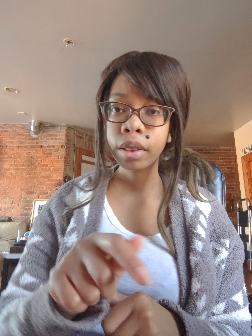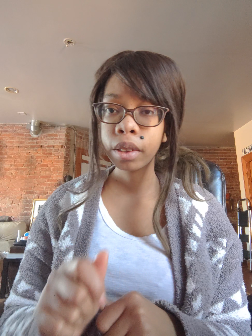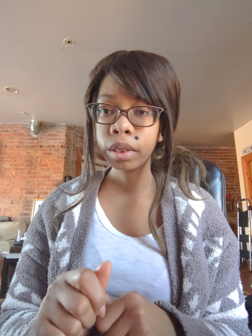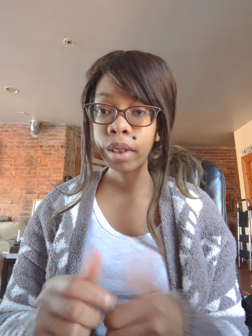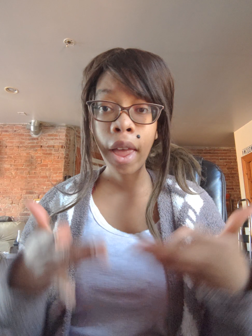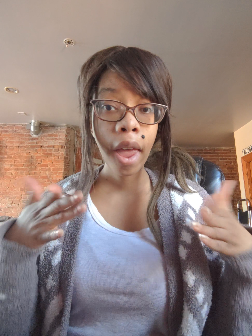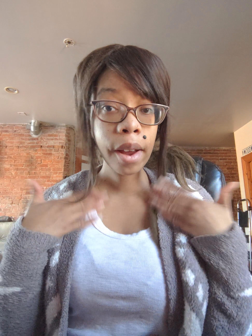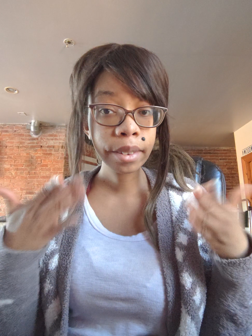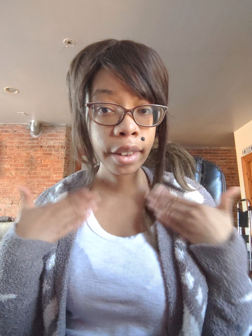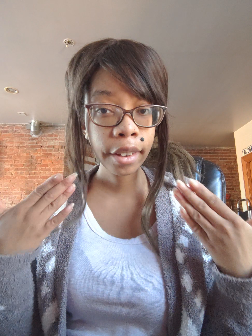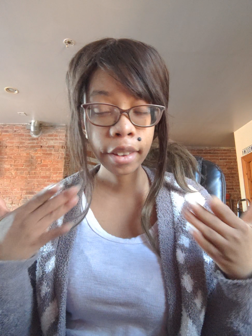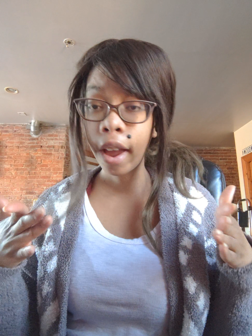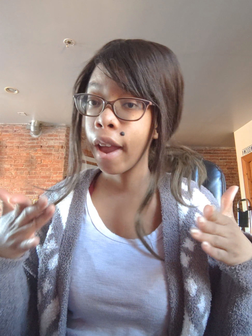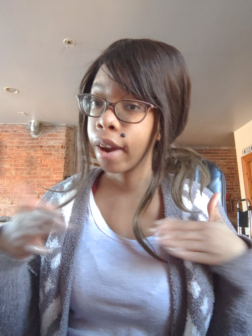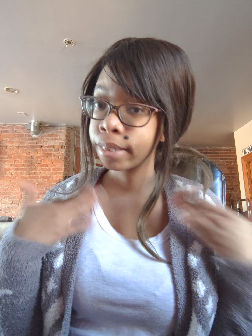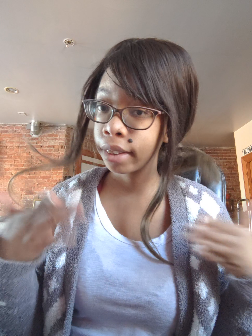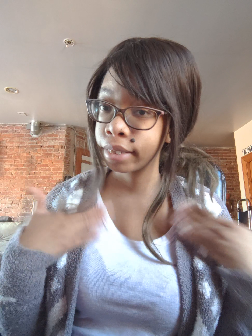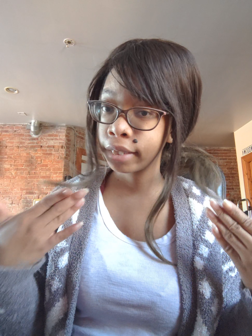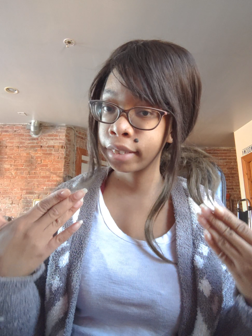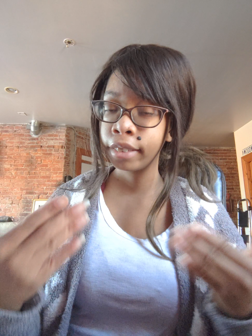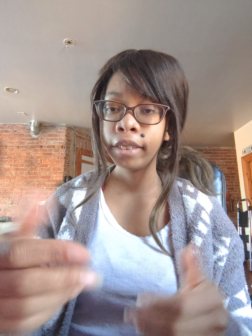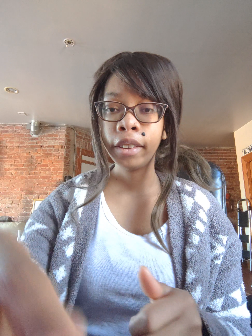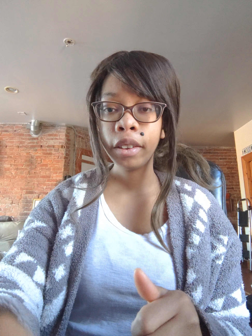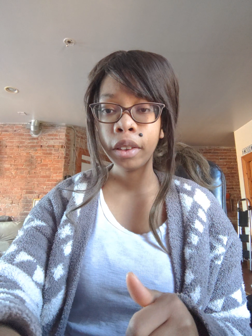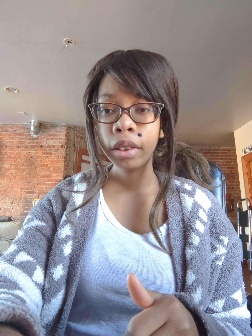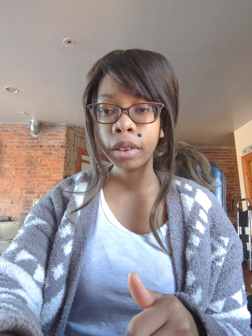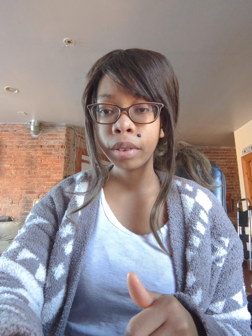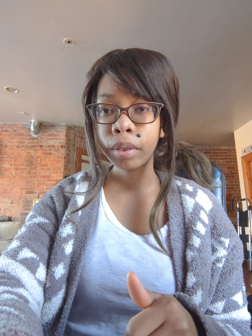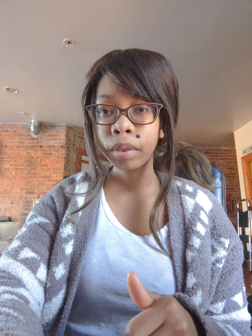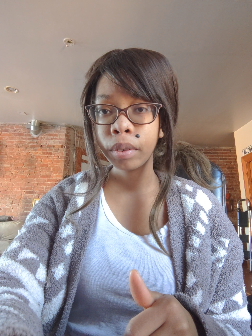happy